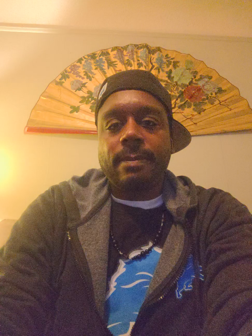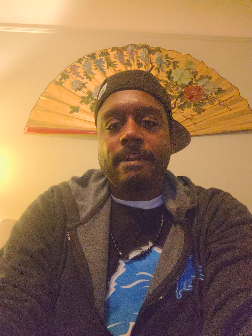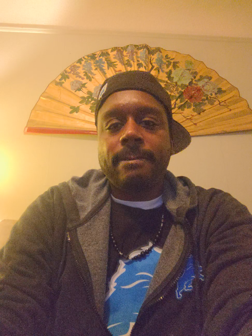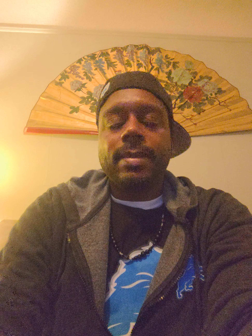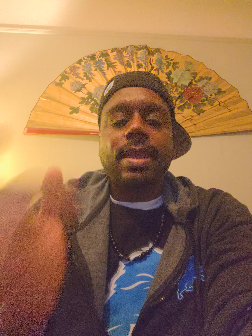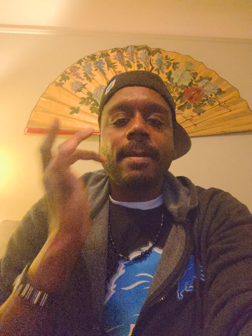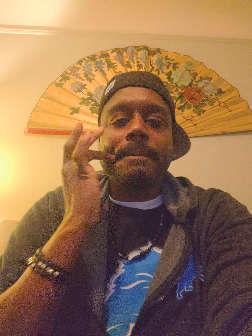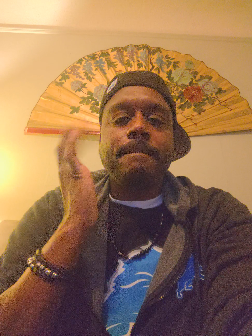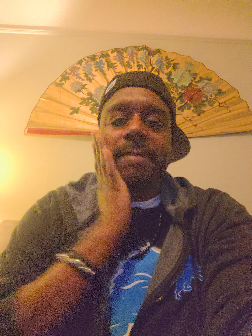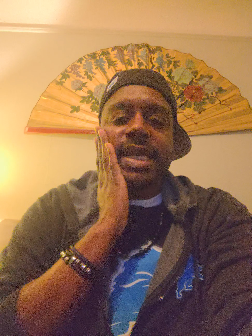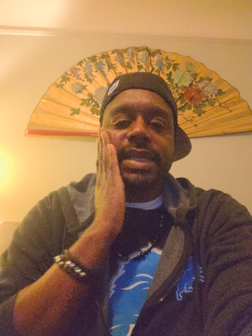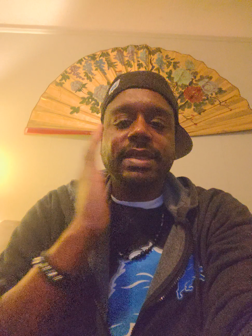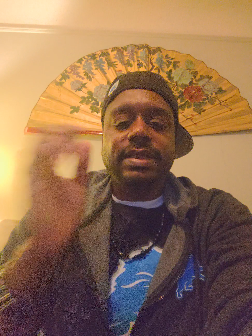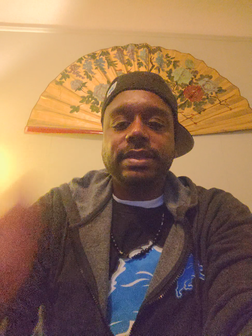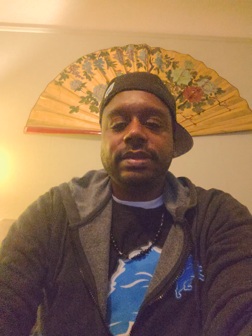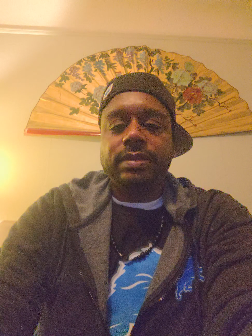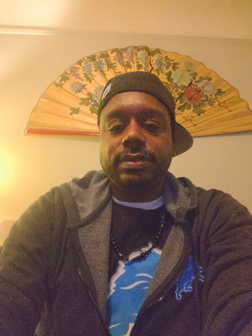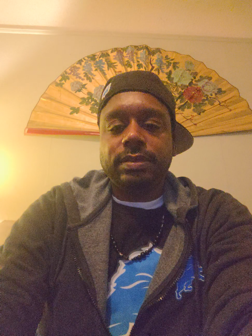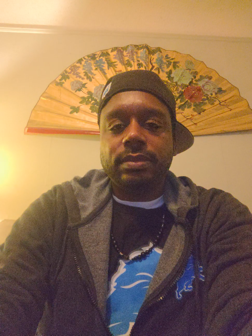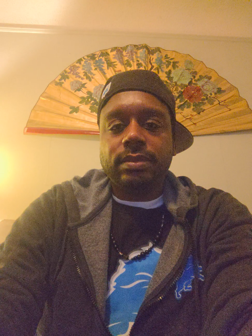bee